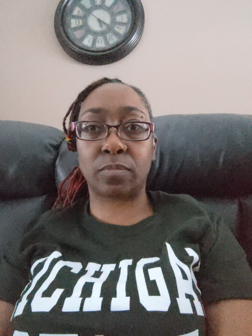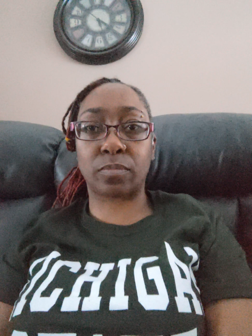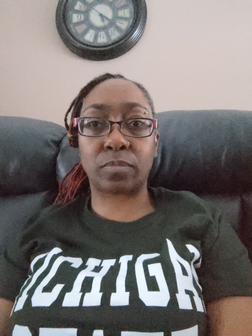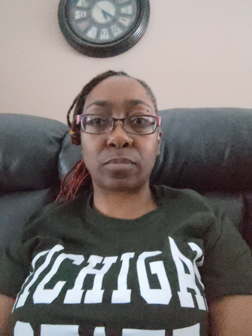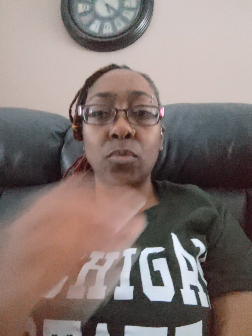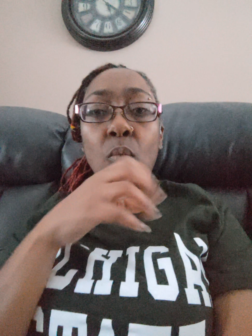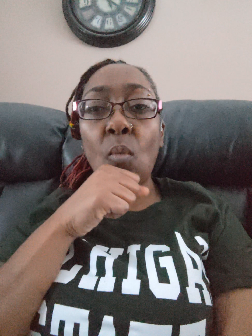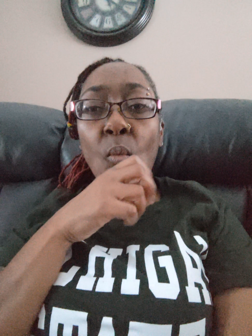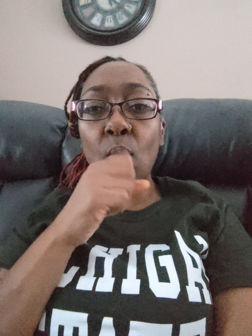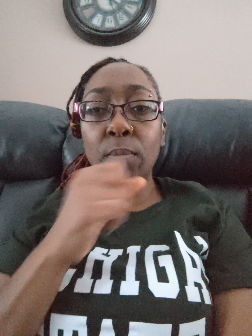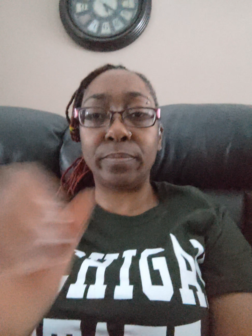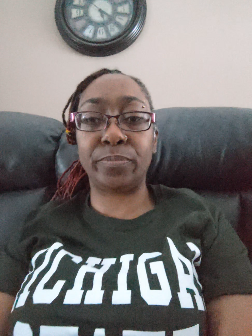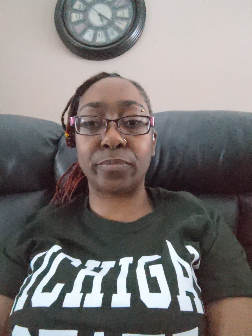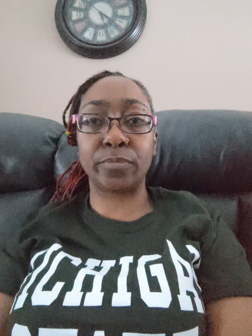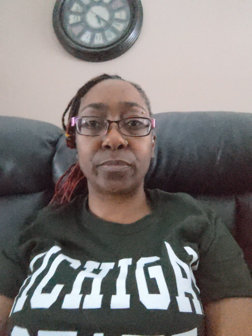orange